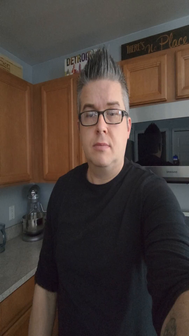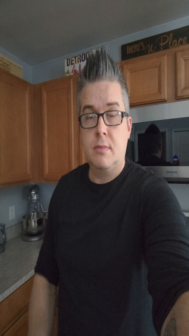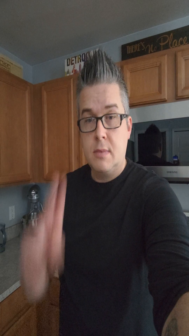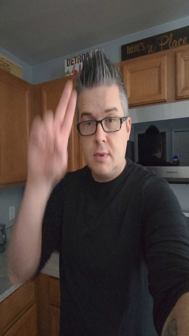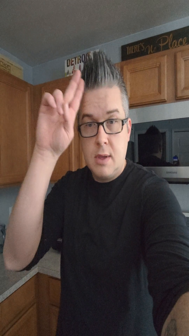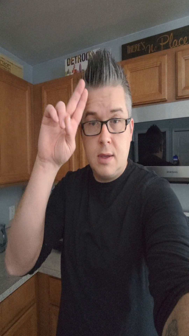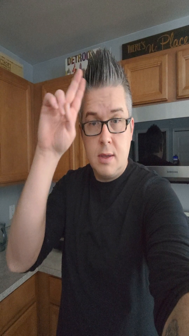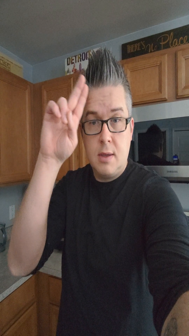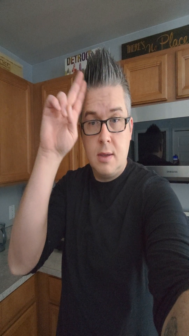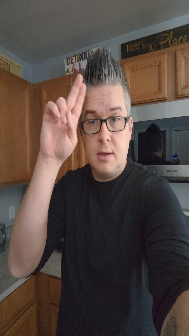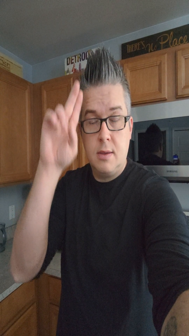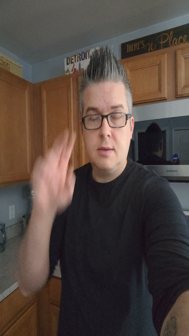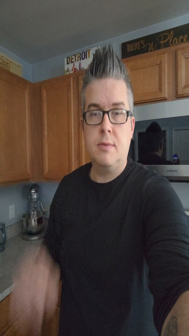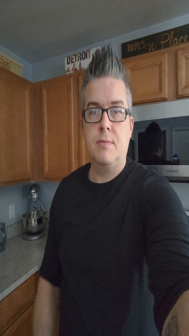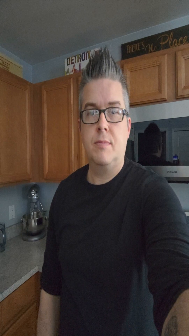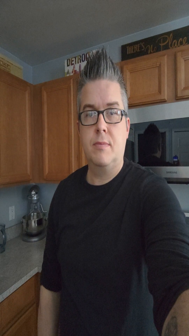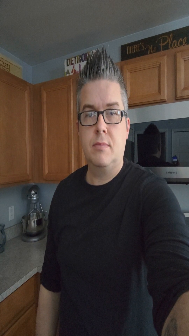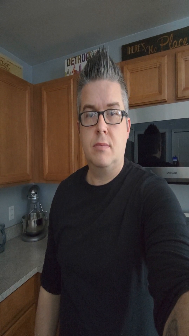uncle